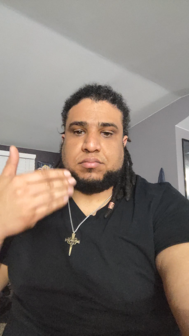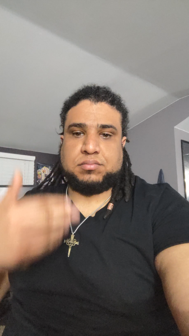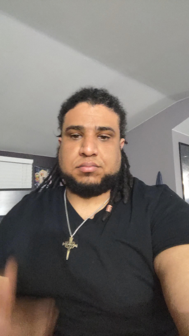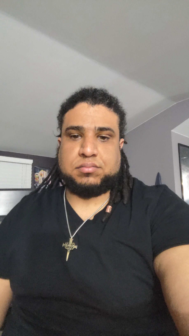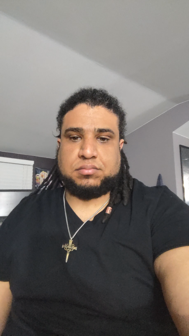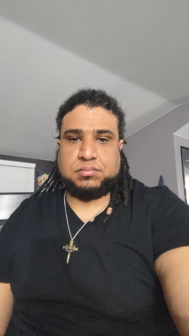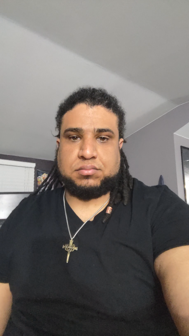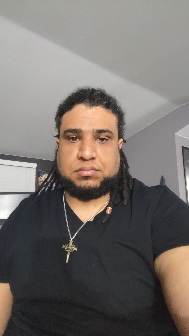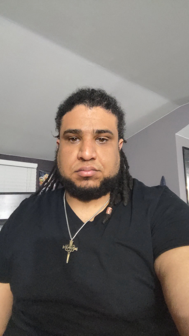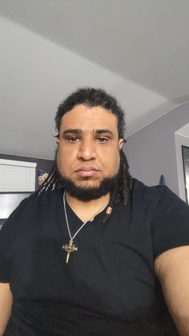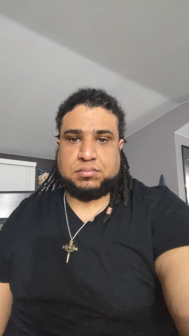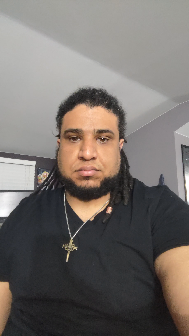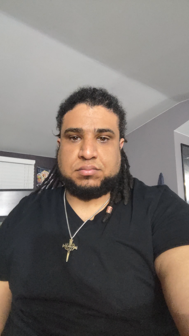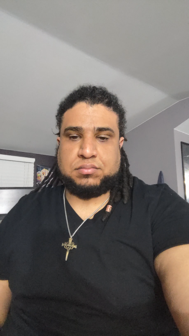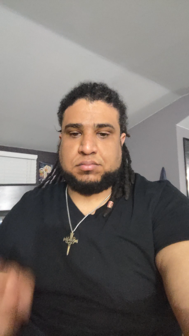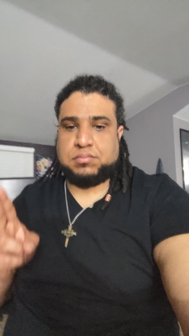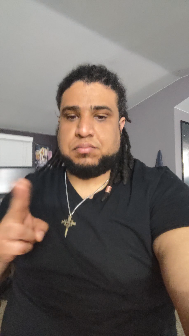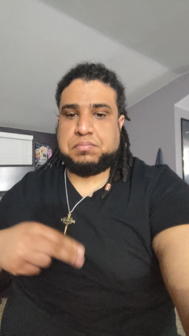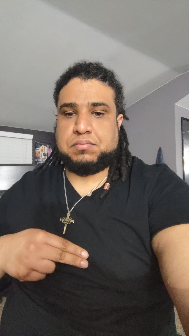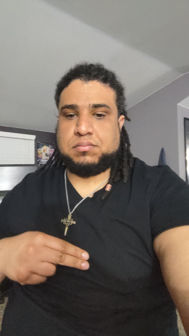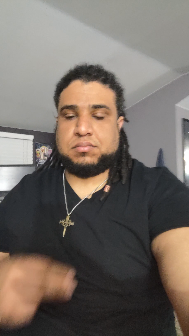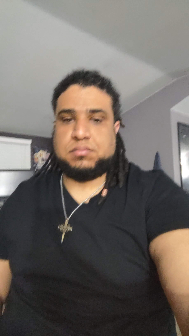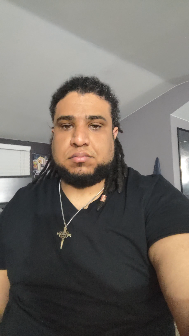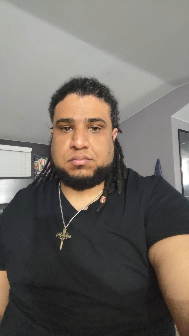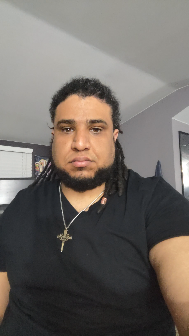belt